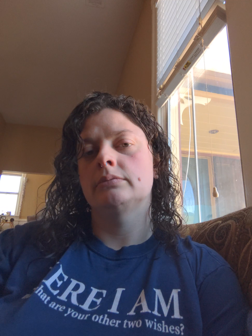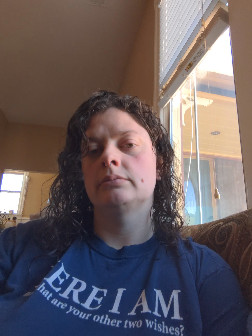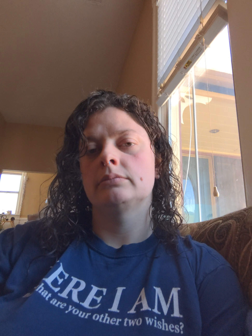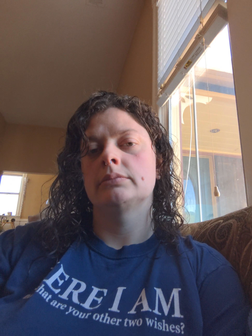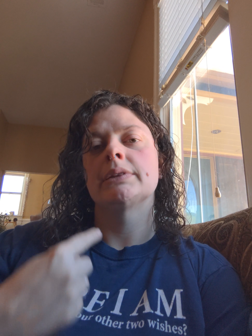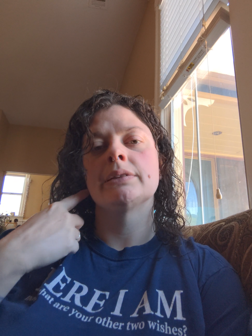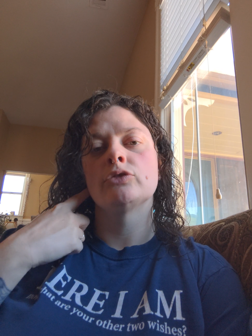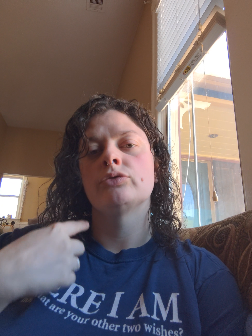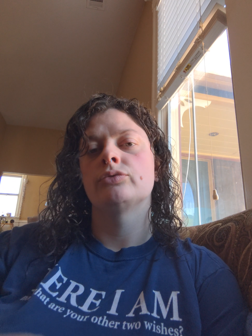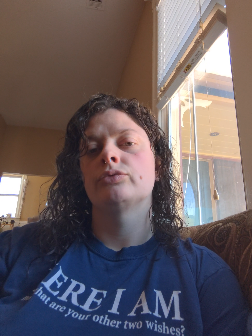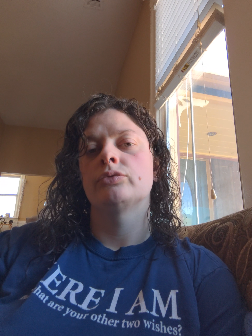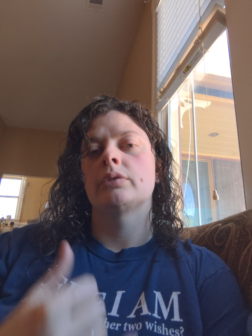hear